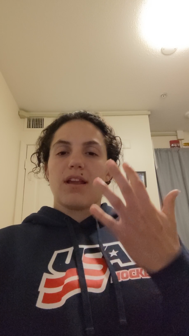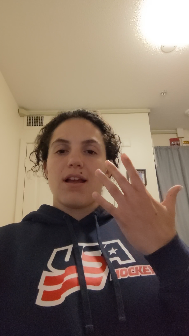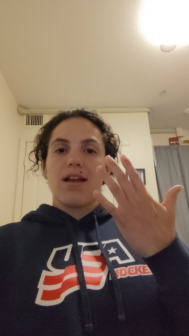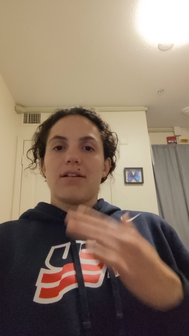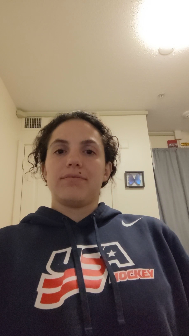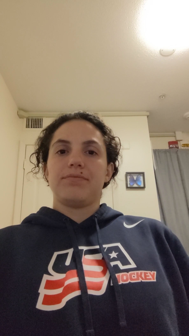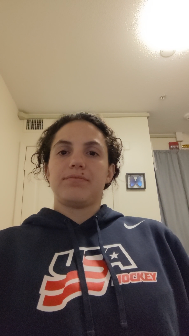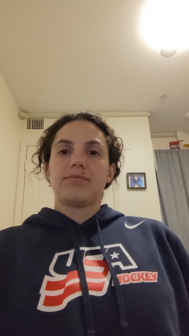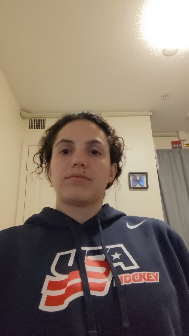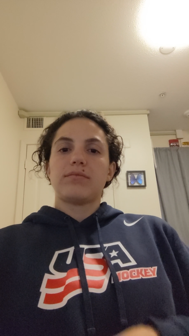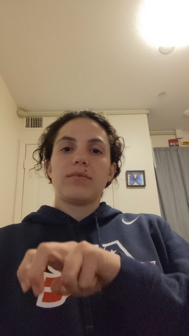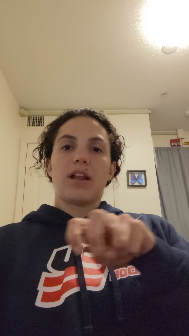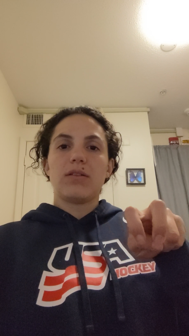couch